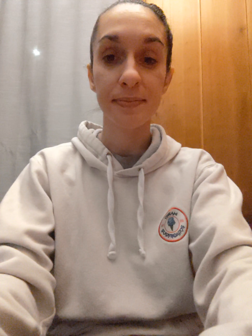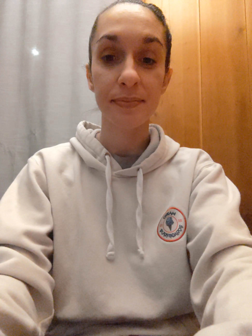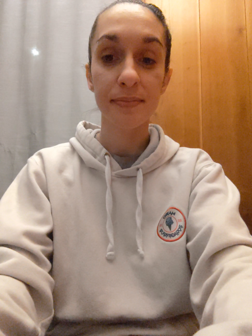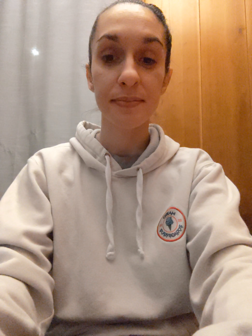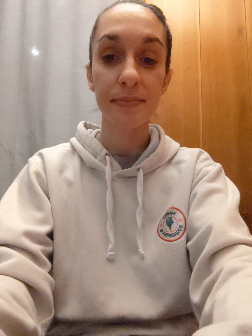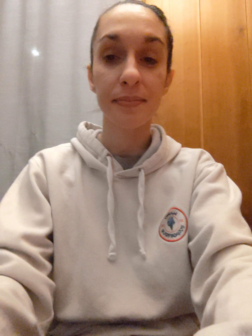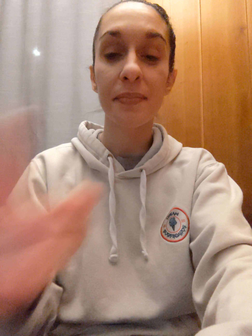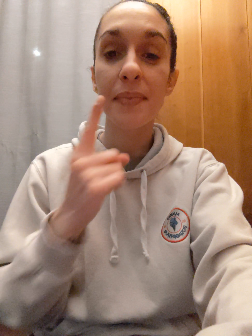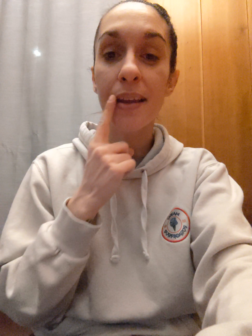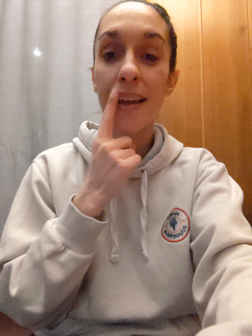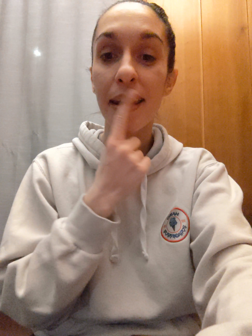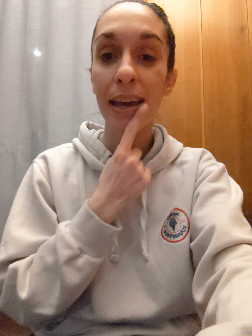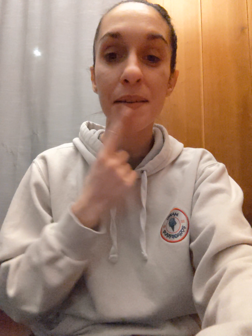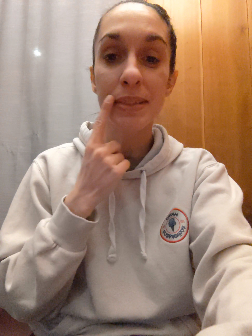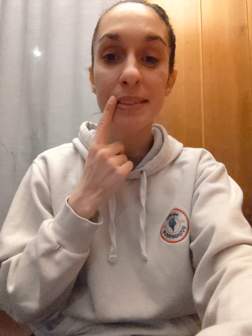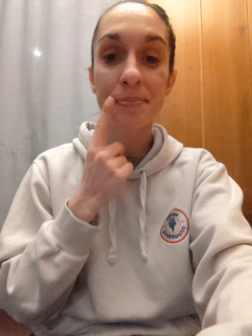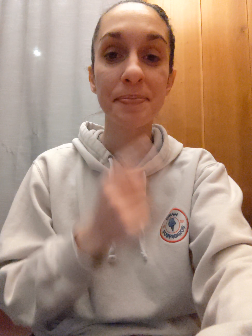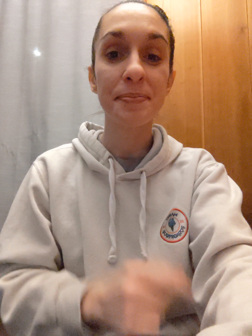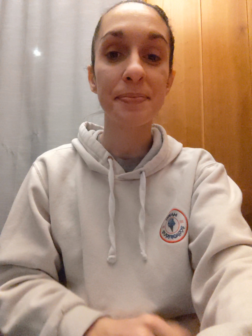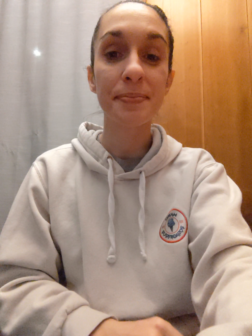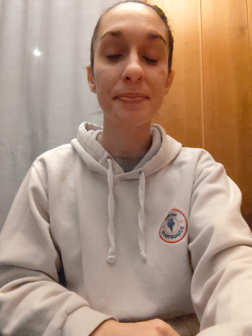lips